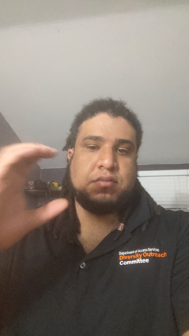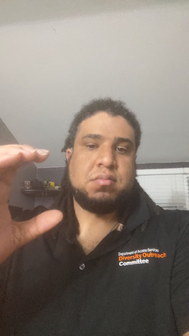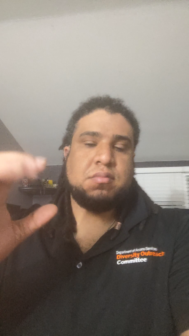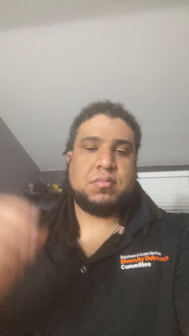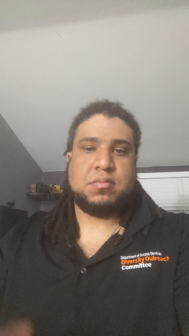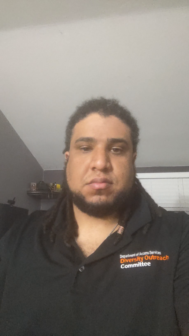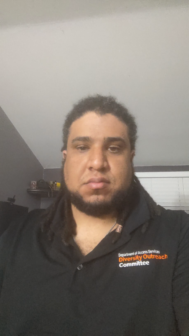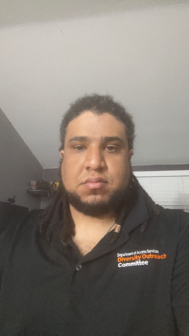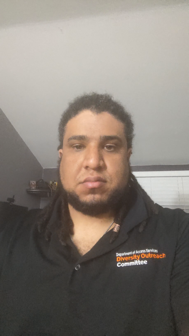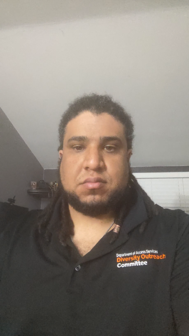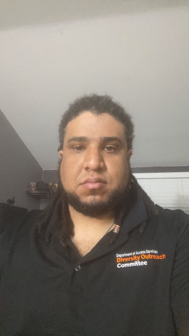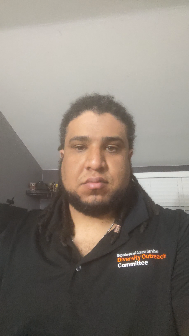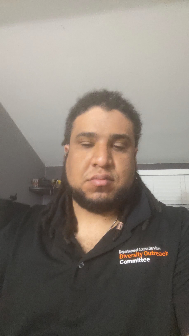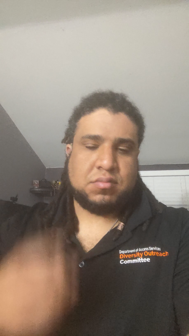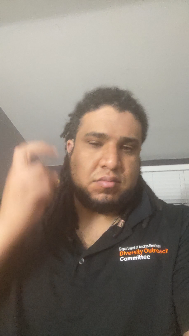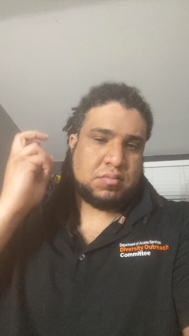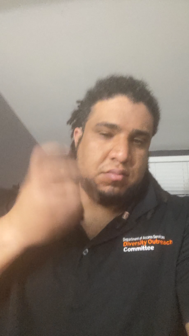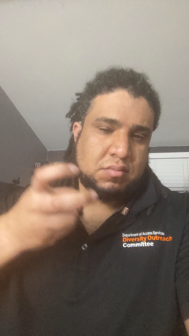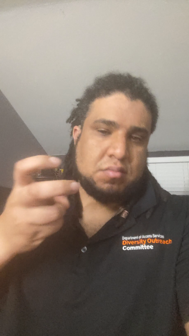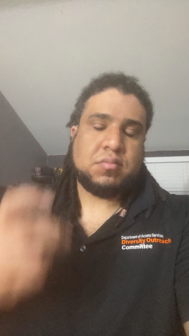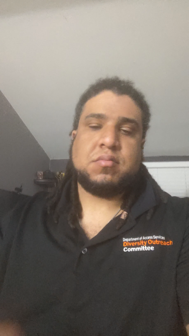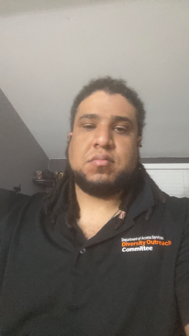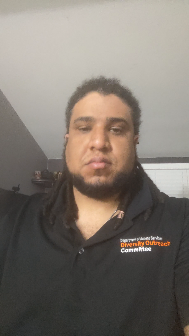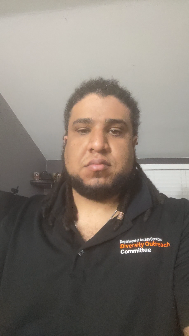hard